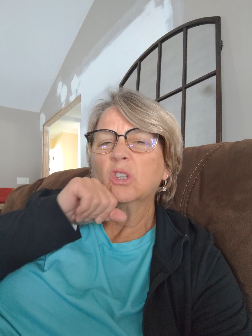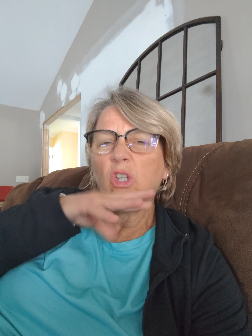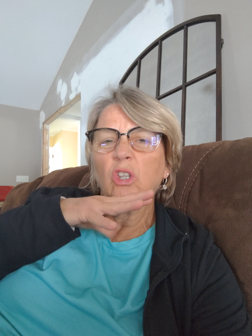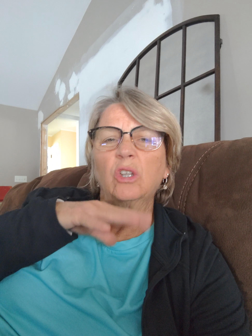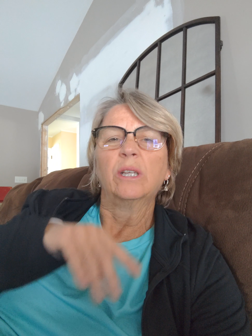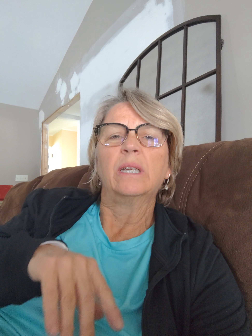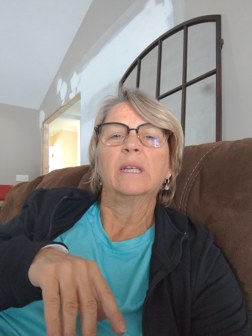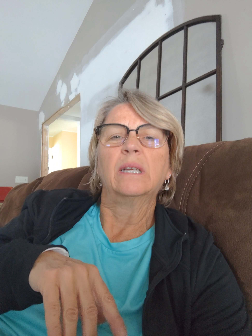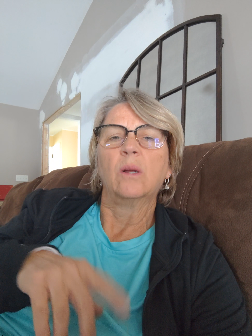dirty